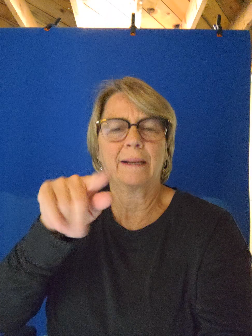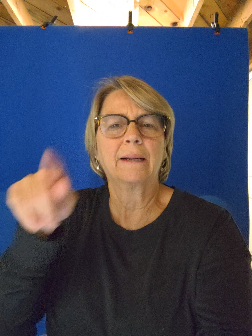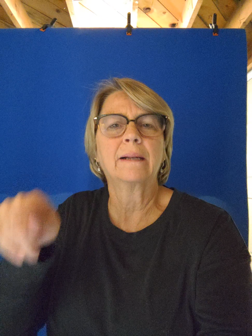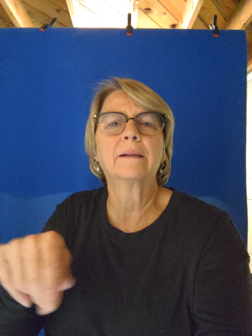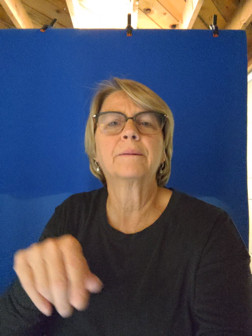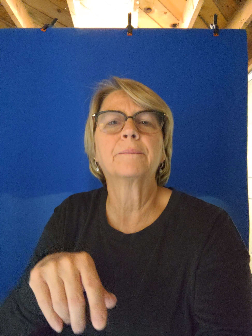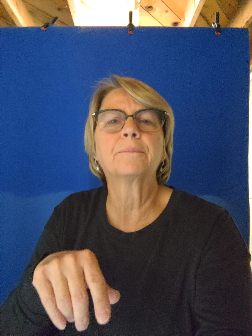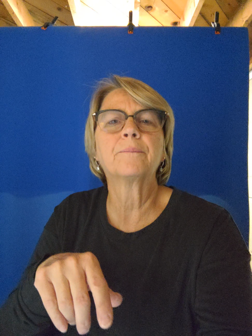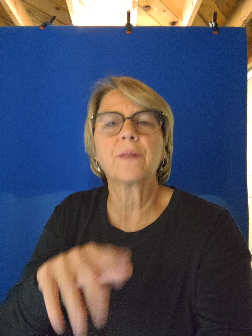mitten